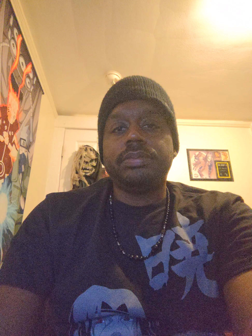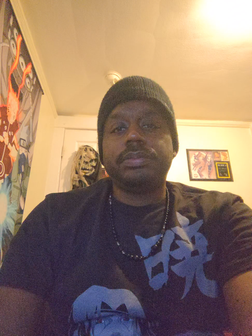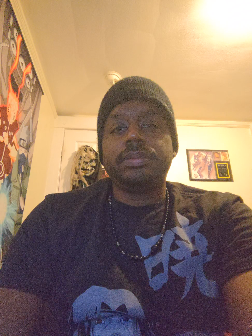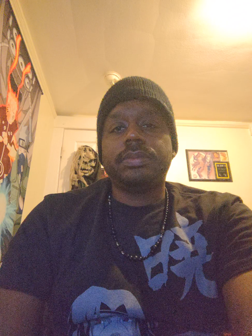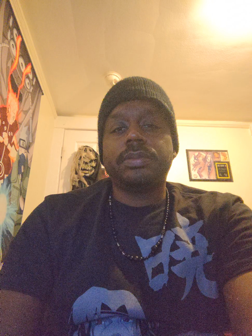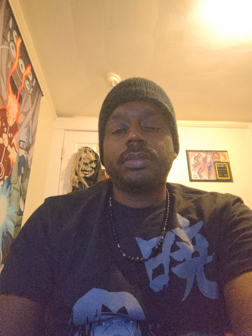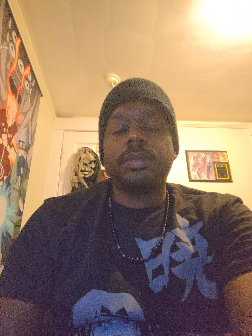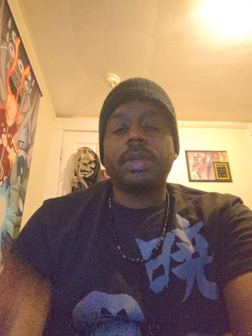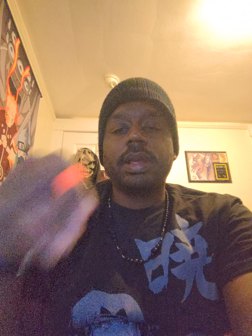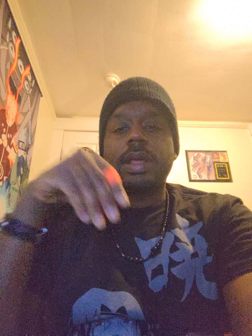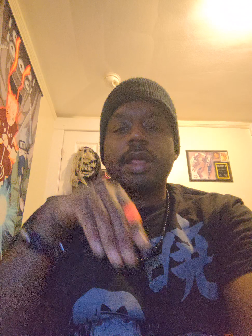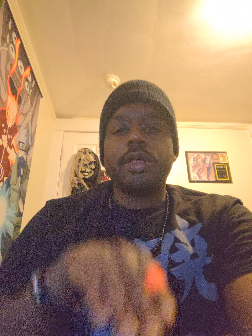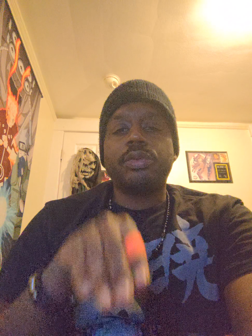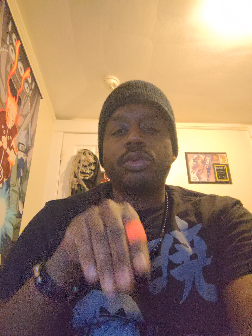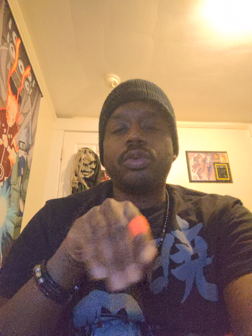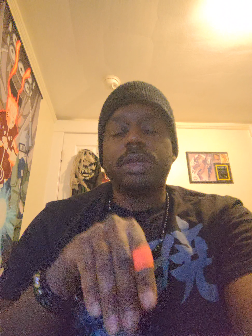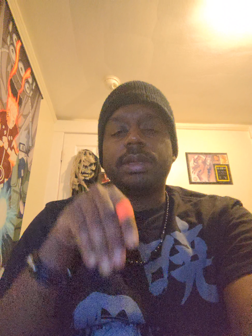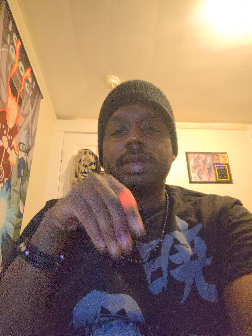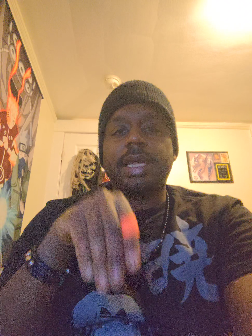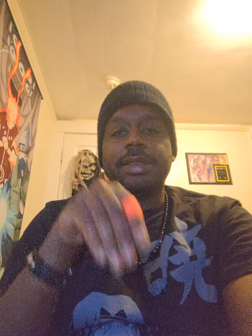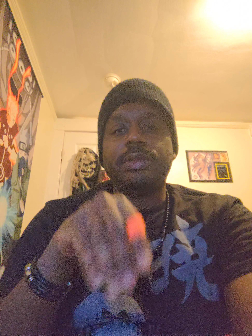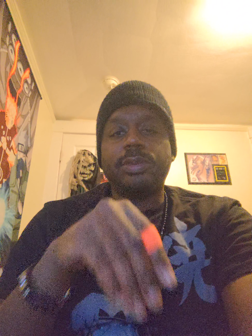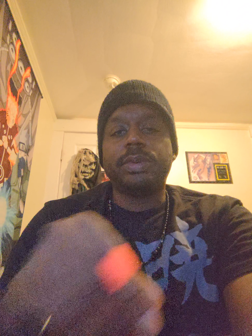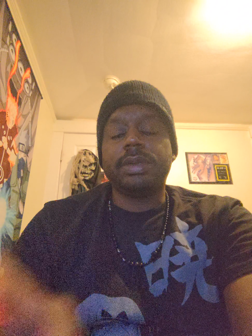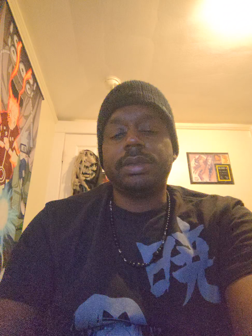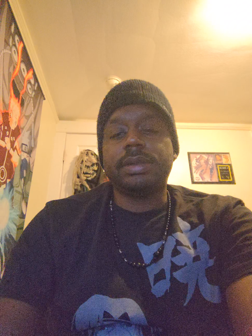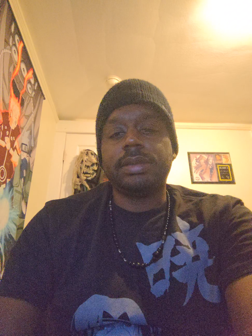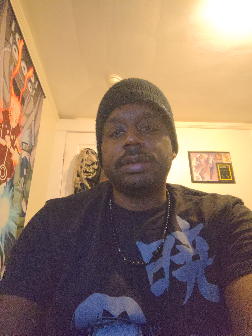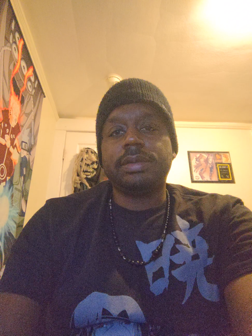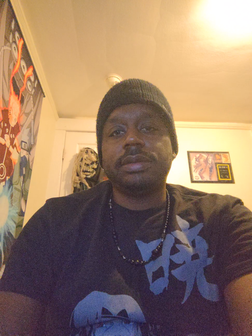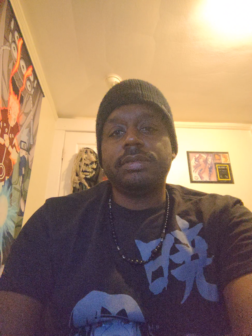into